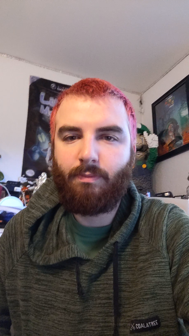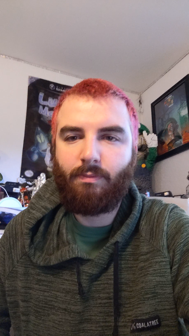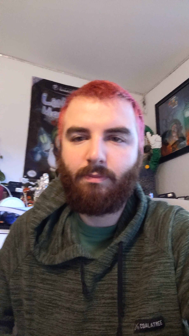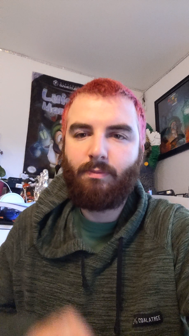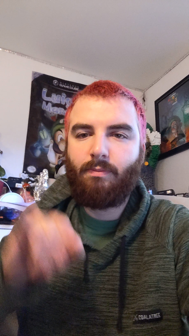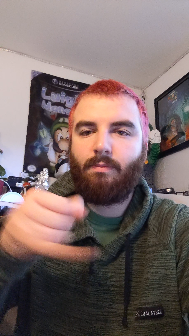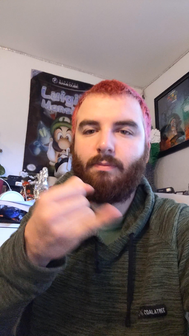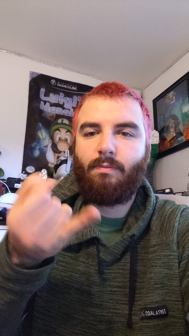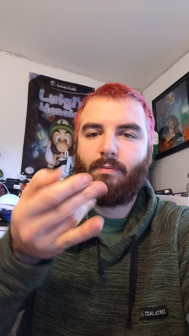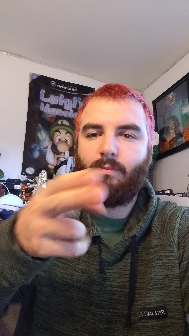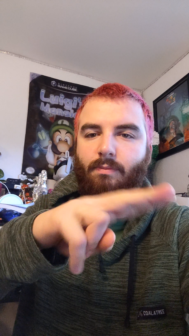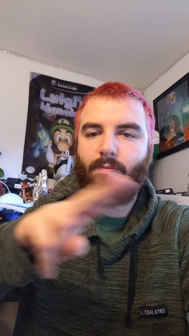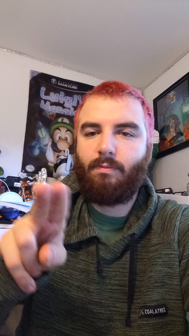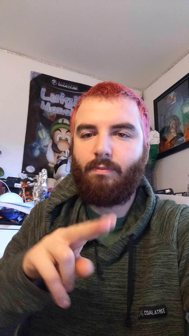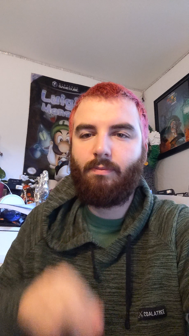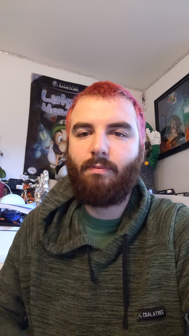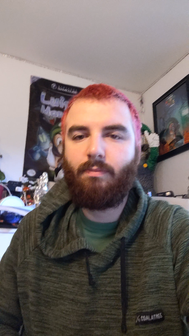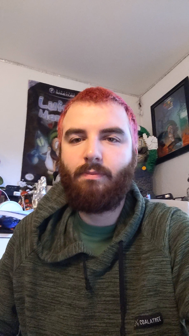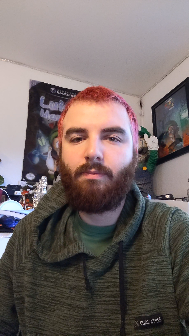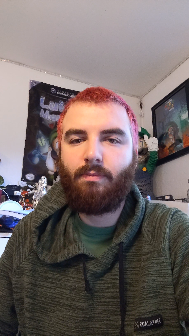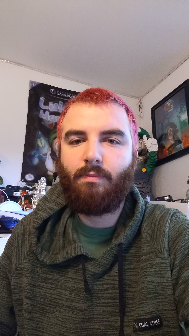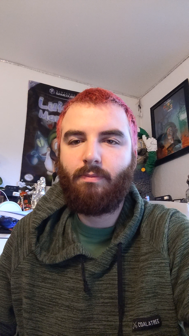jelly